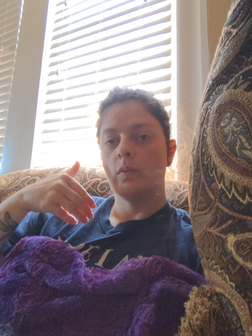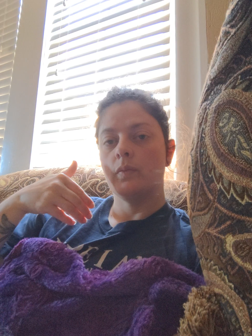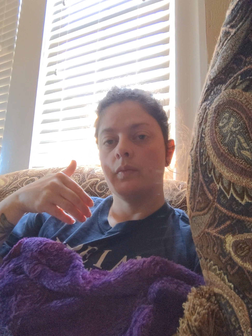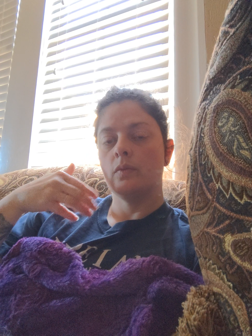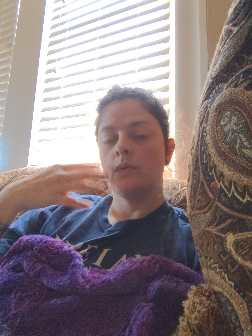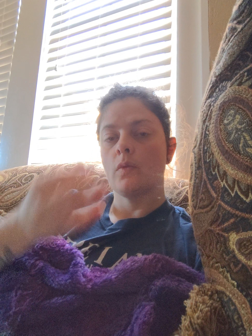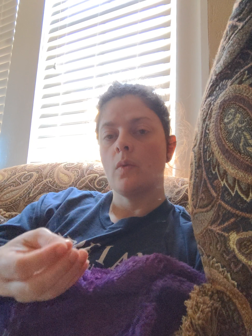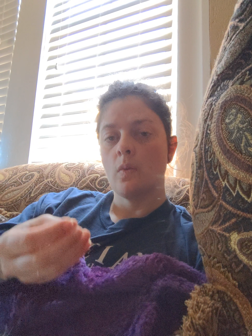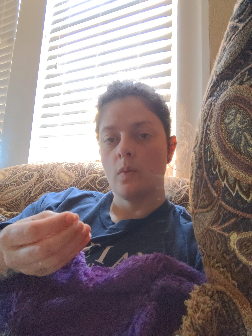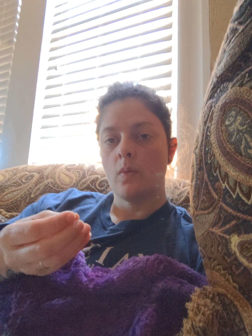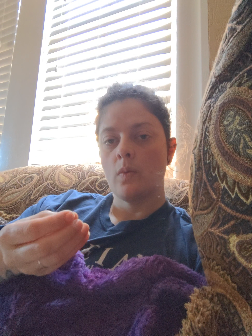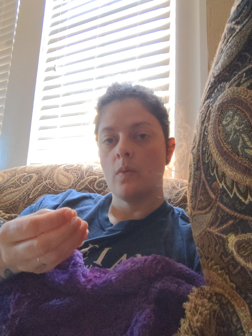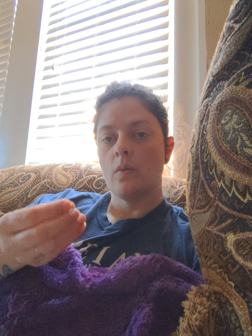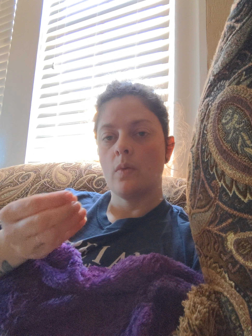go